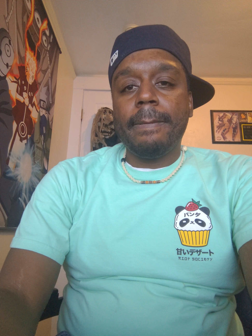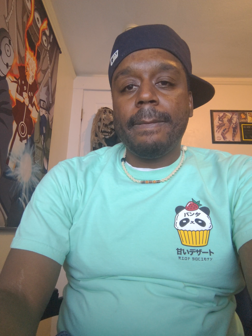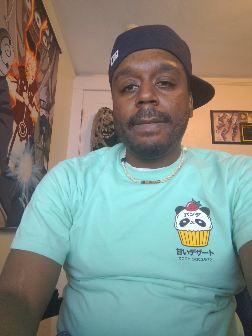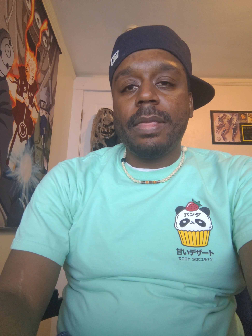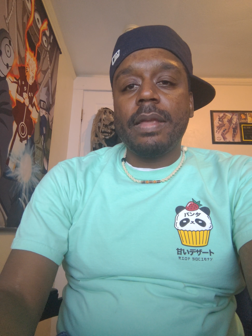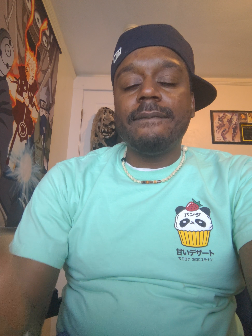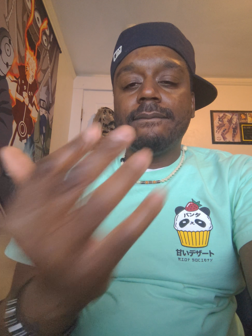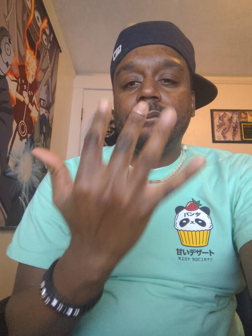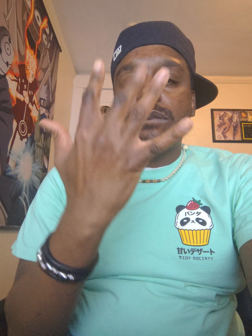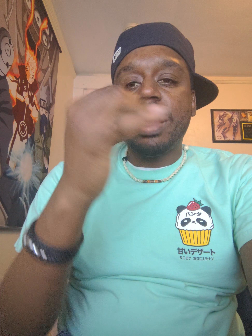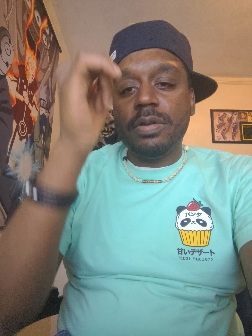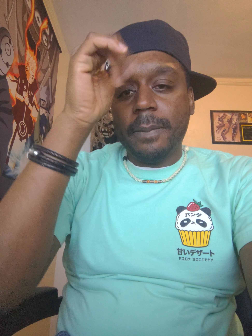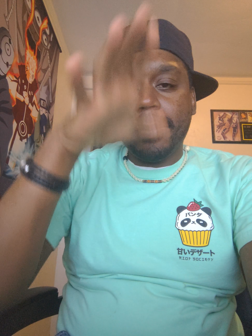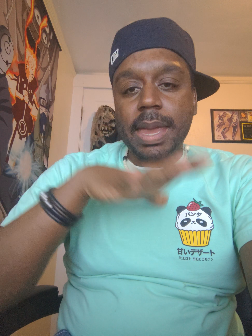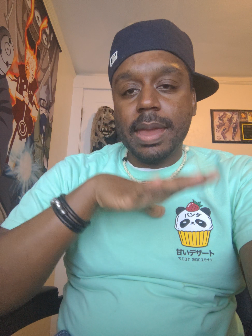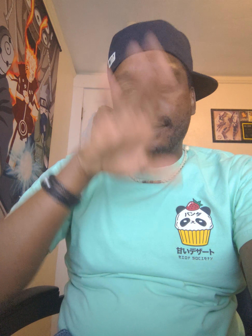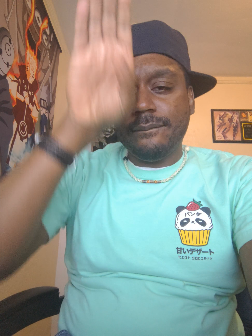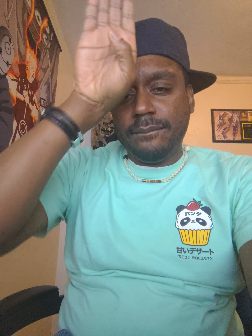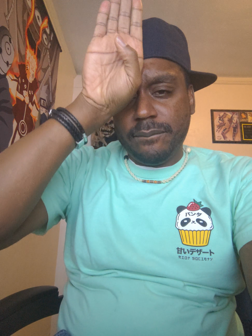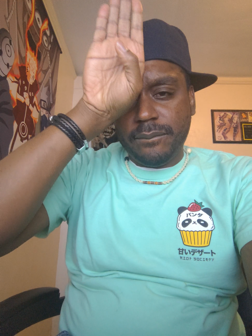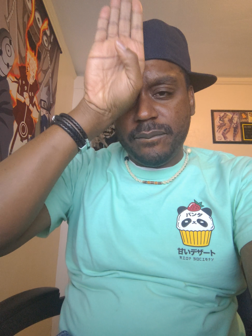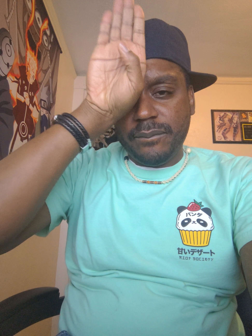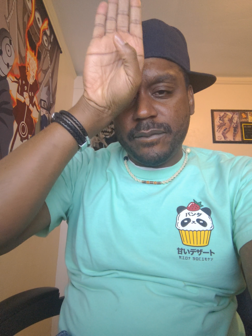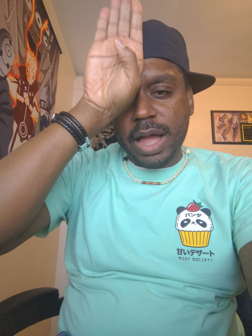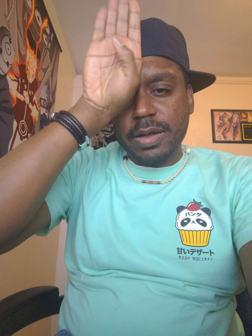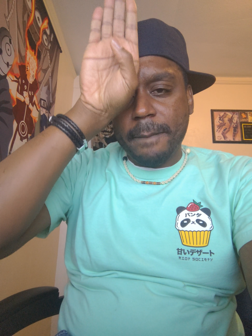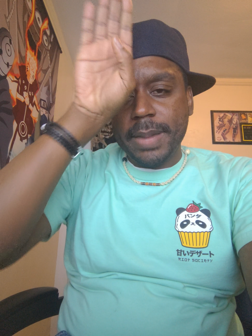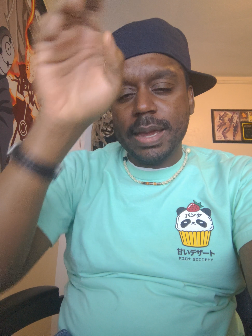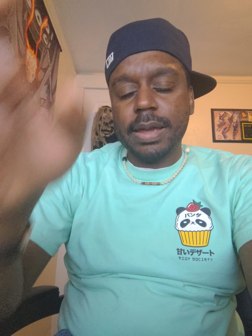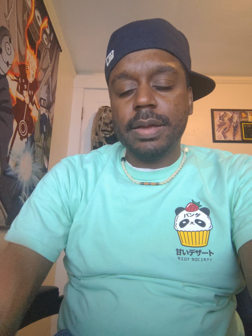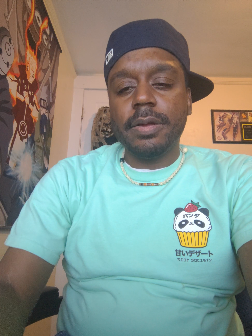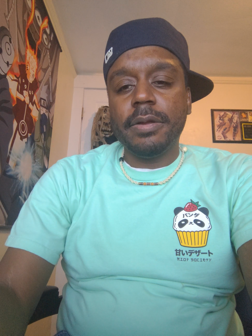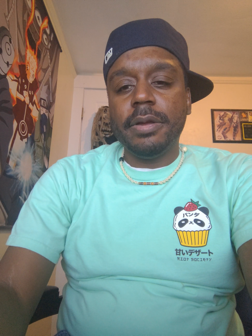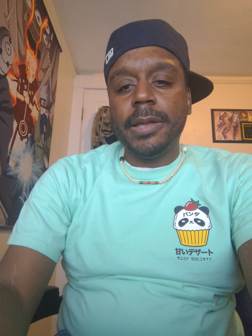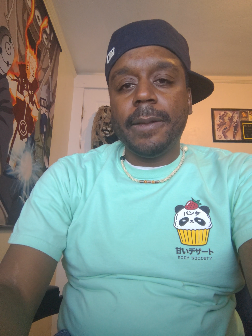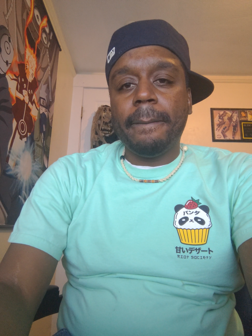fireman